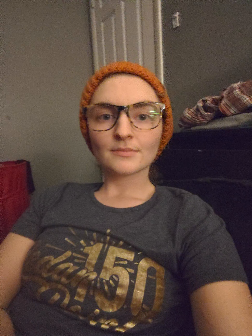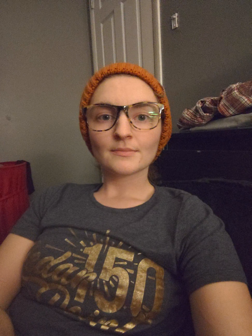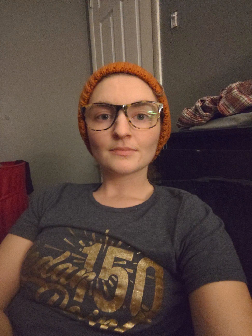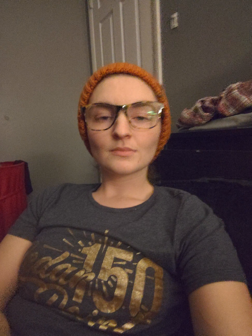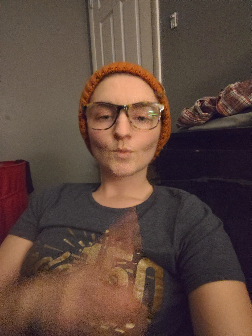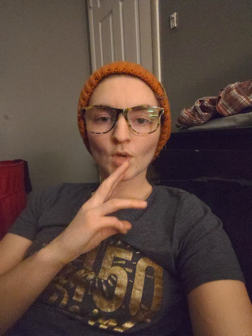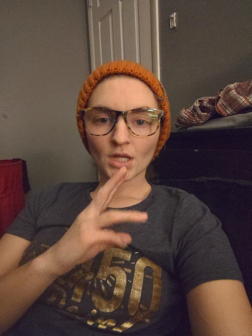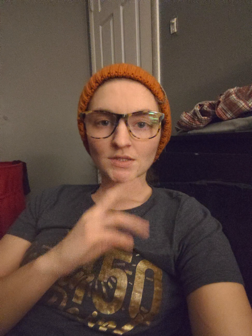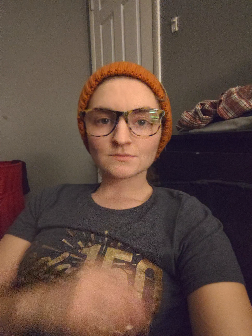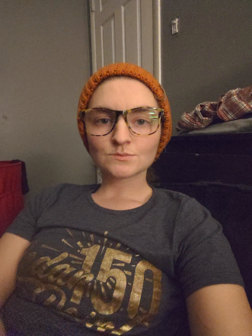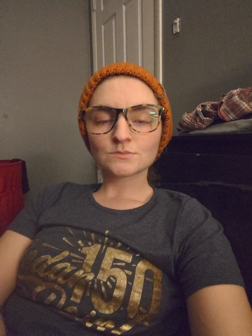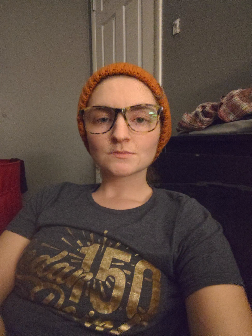water